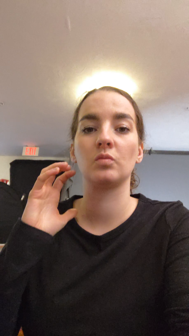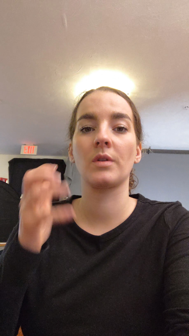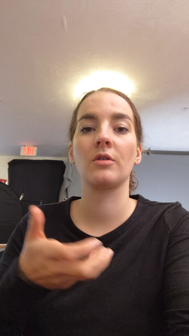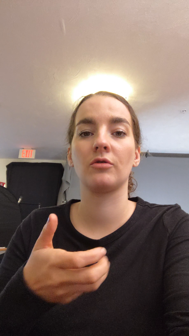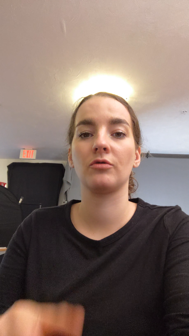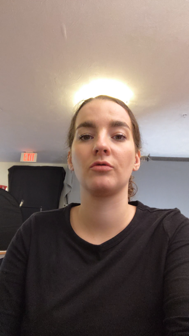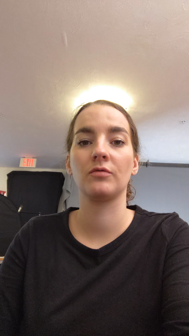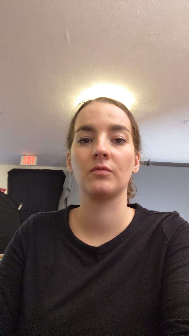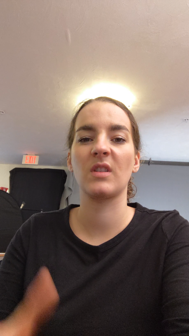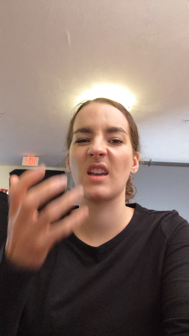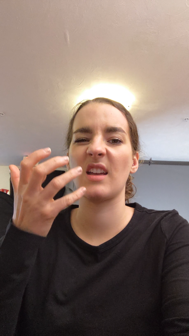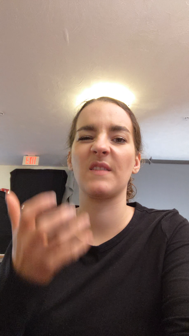heavy